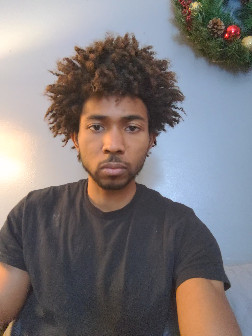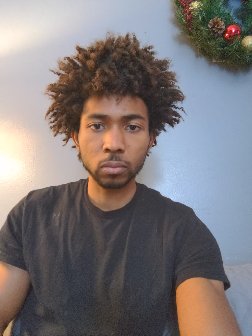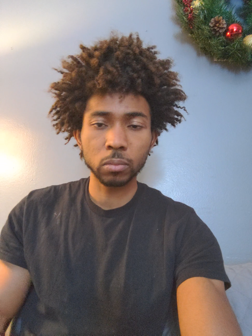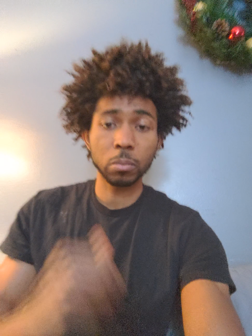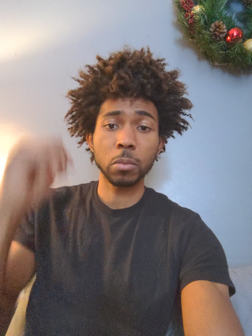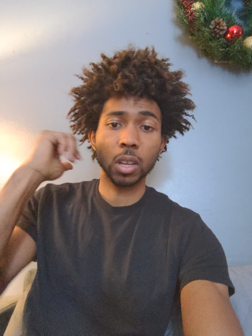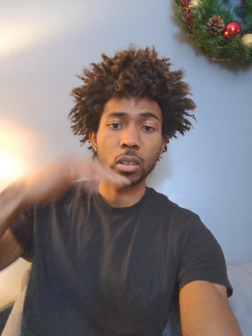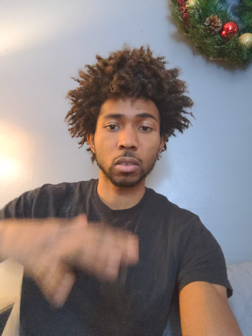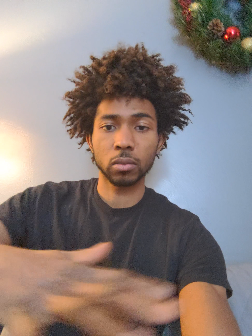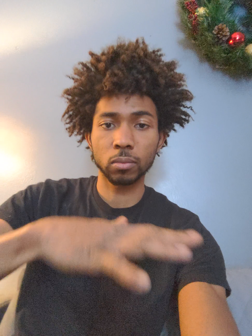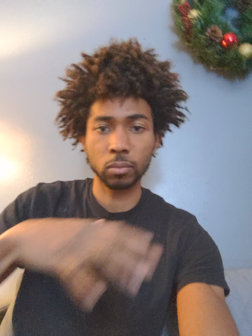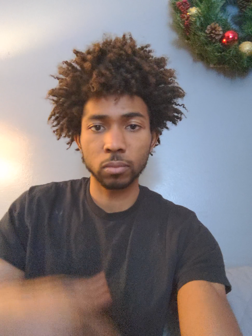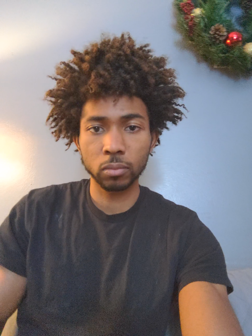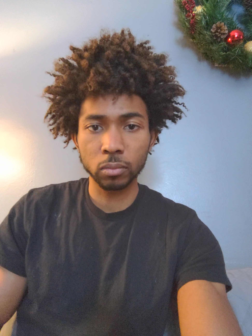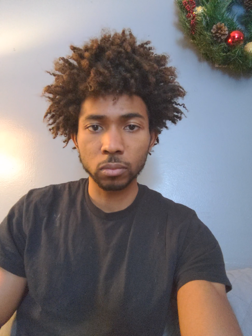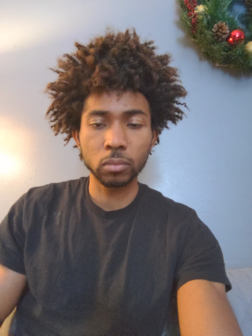backyard